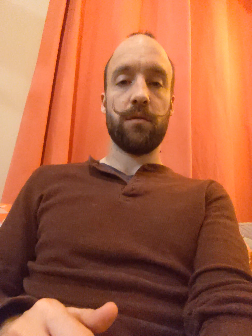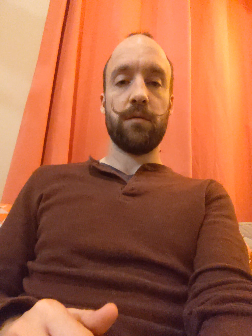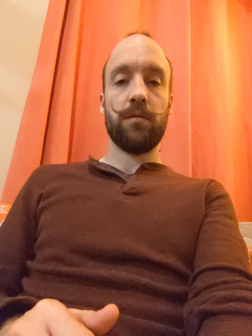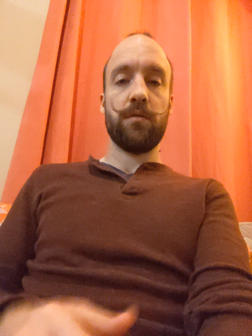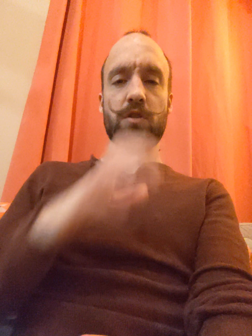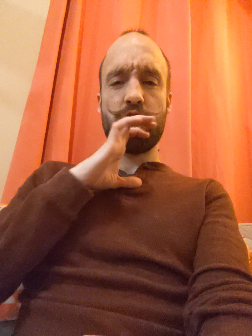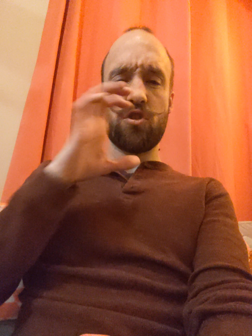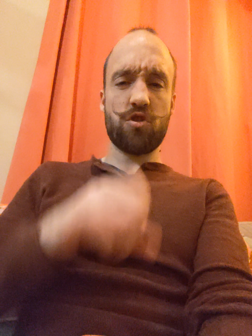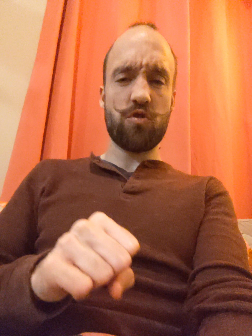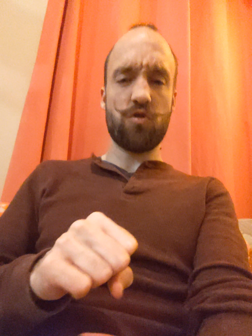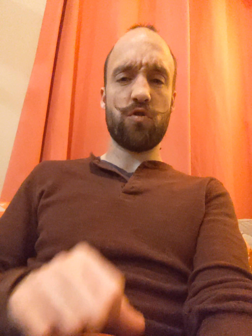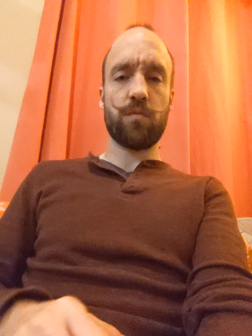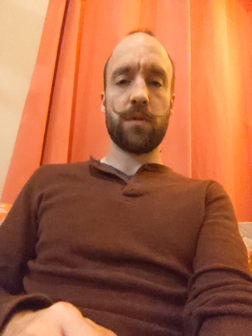old